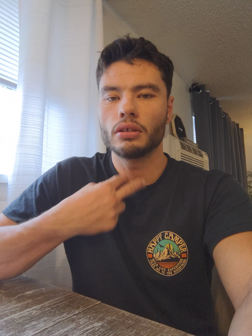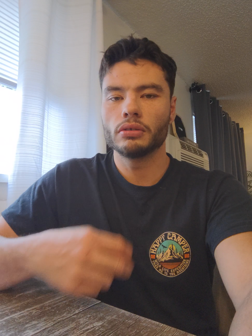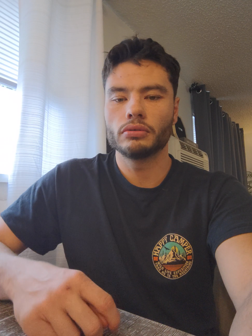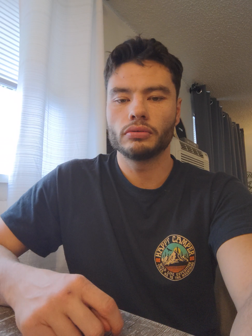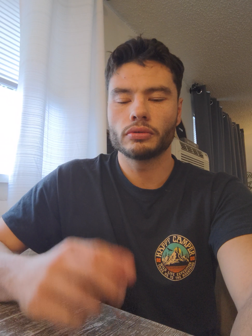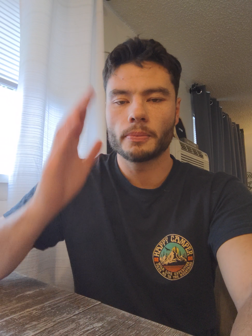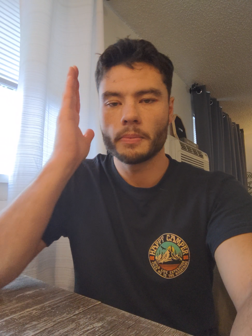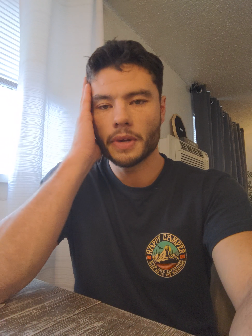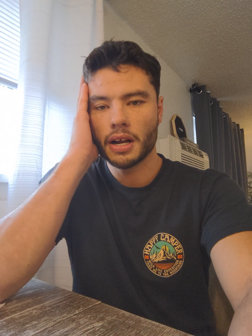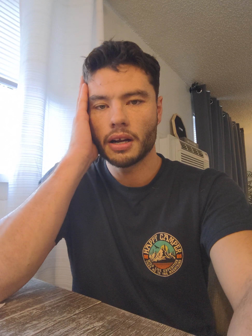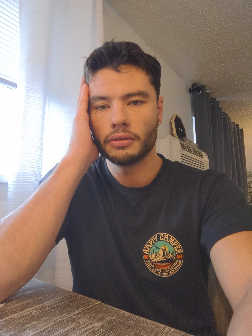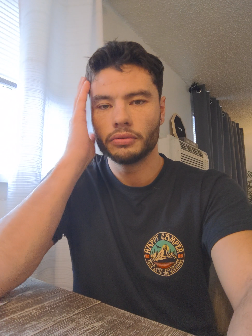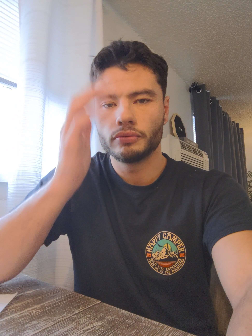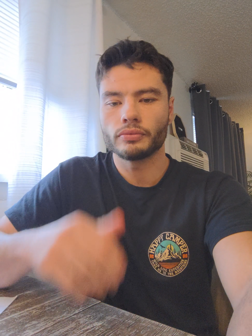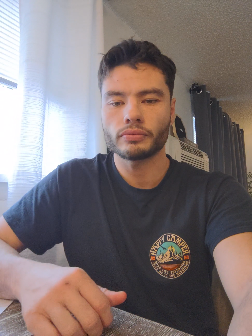bed